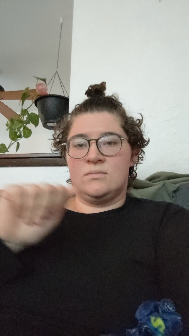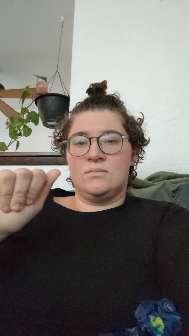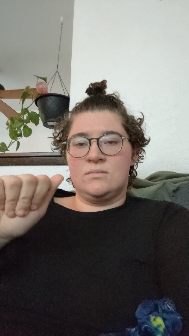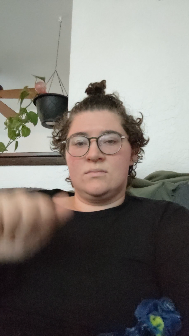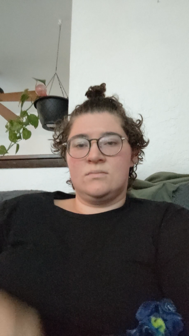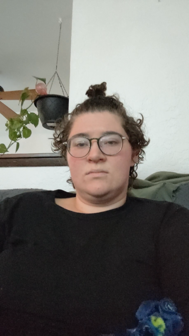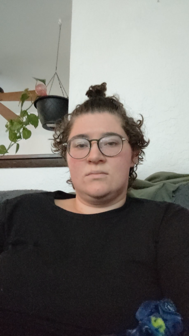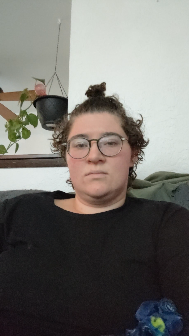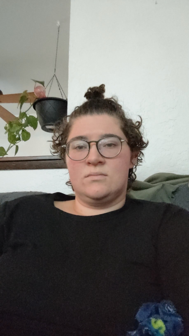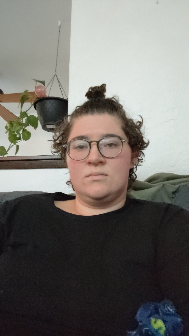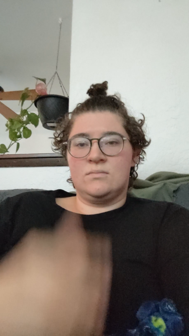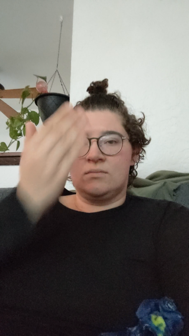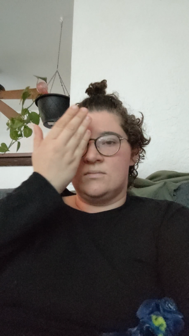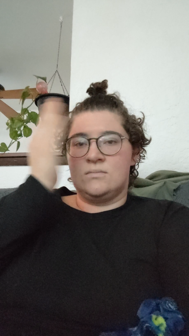peekaboo